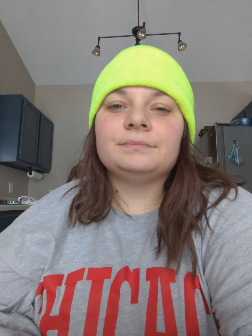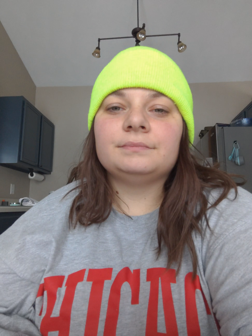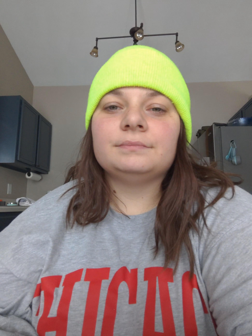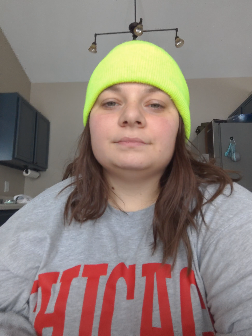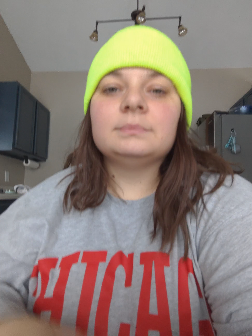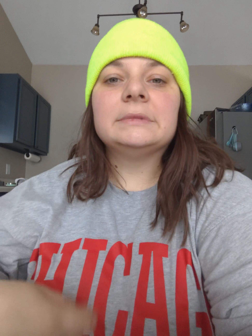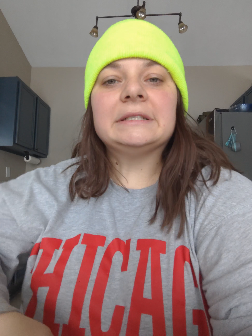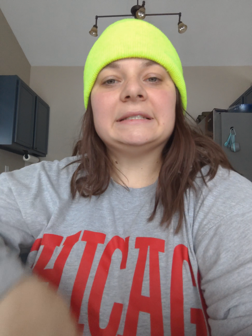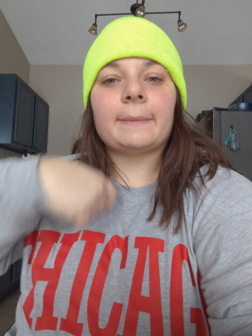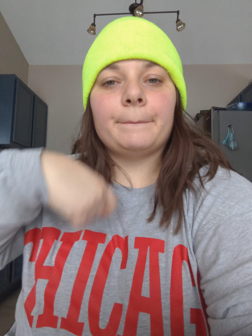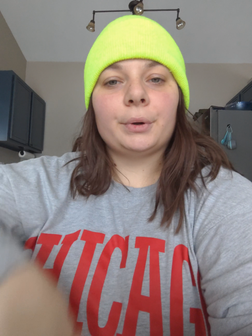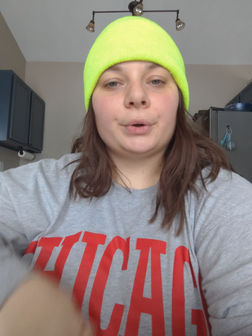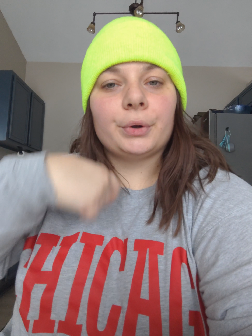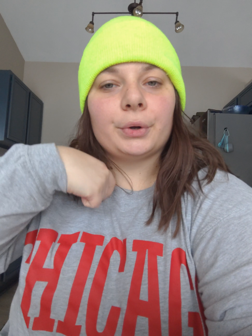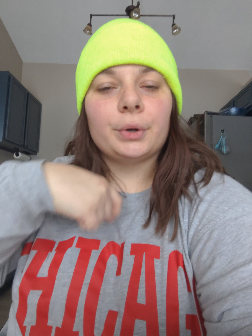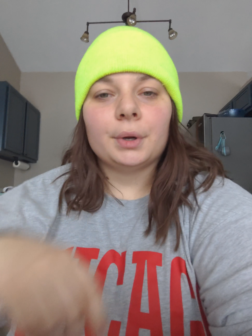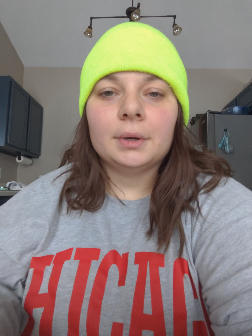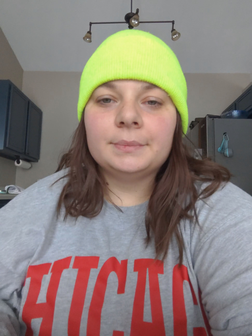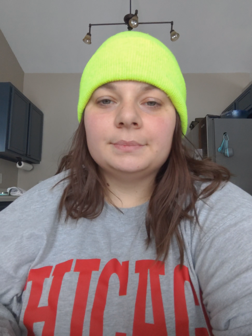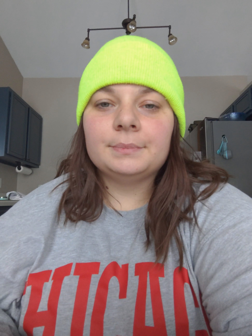zipper